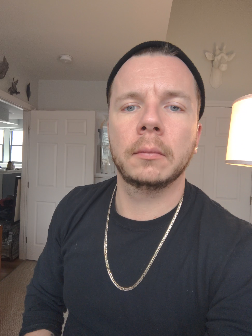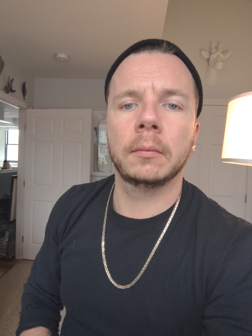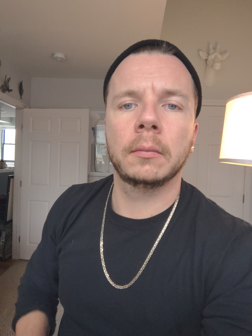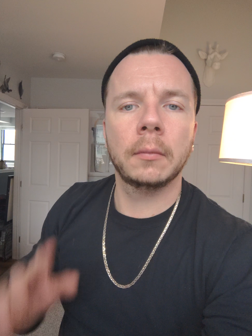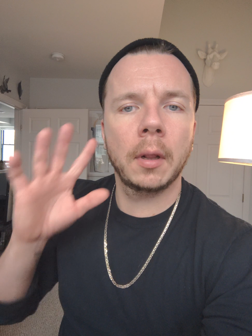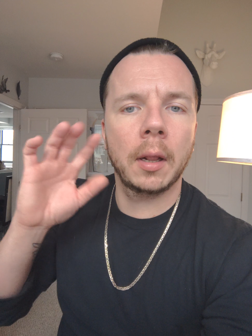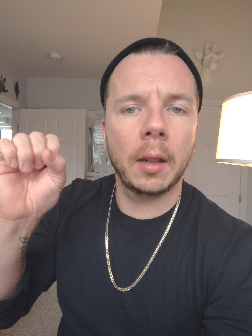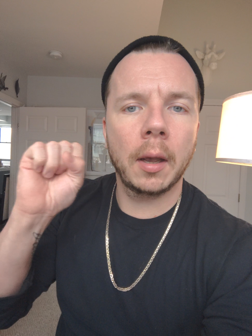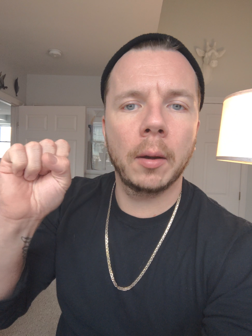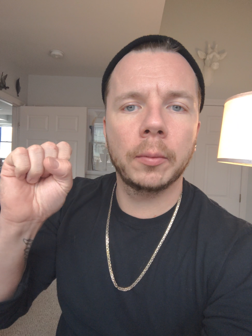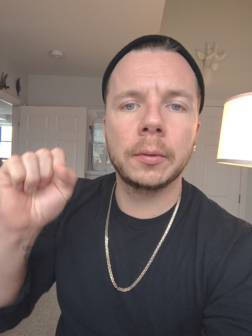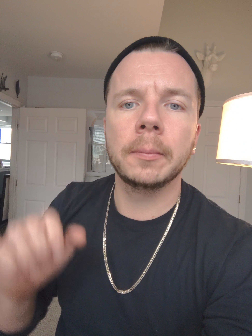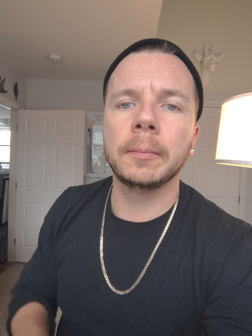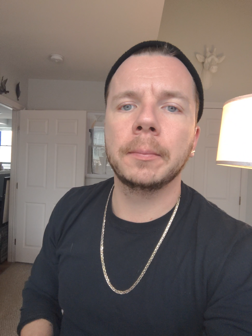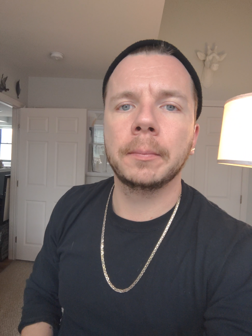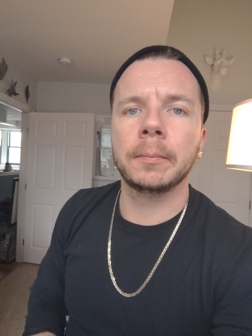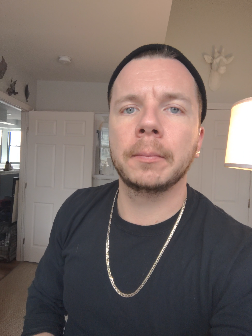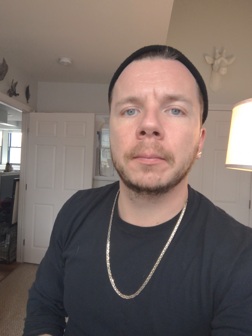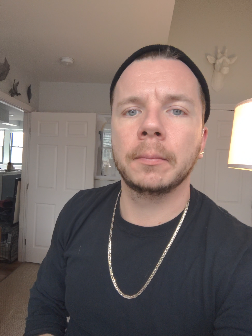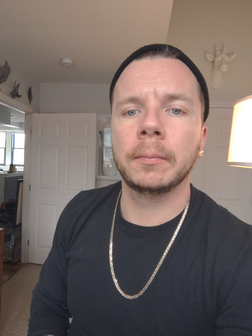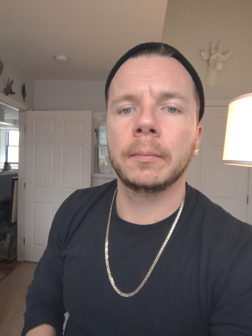loud